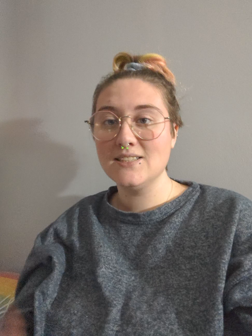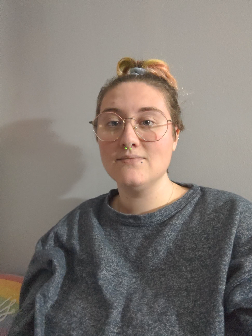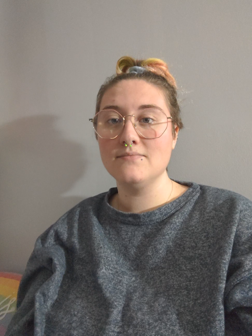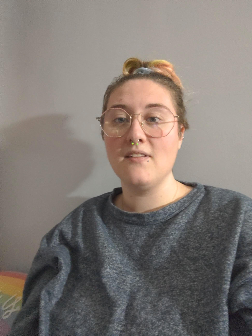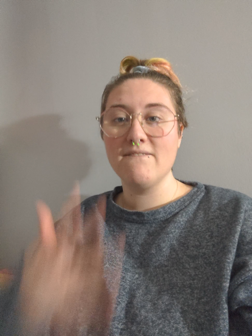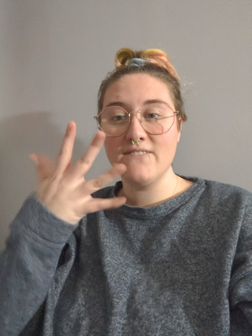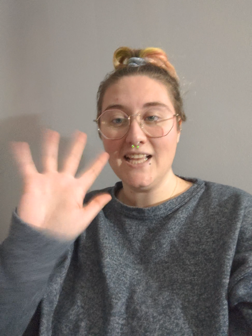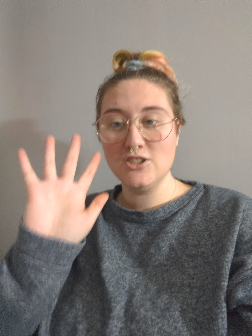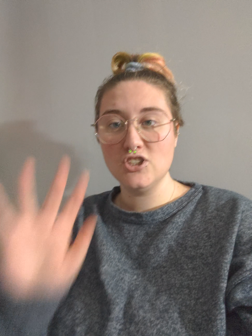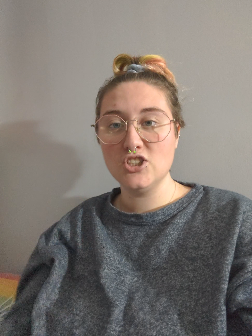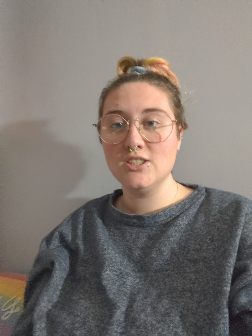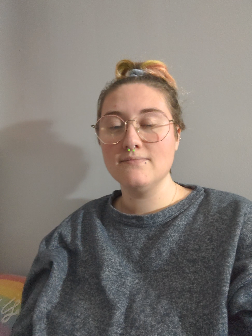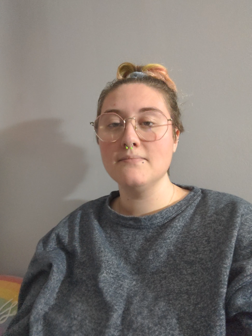finish